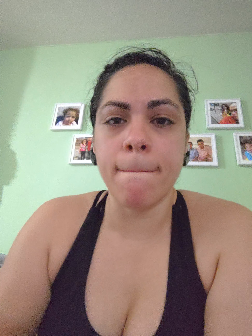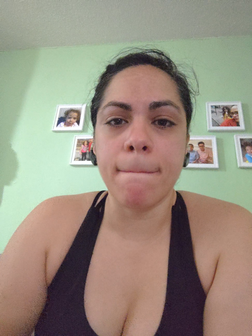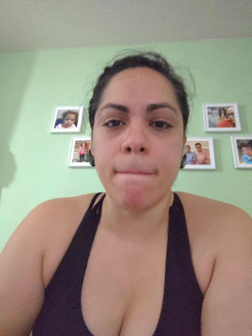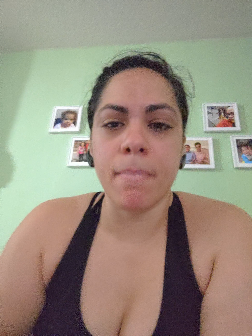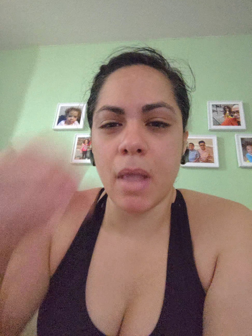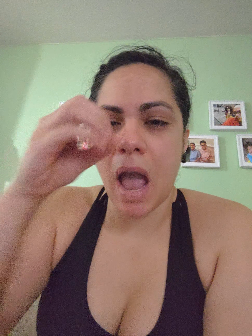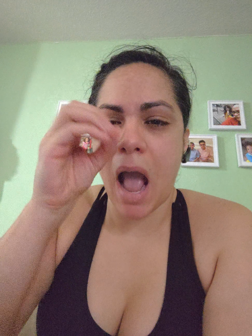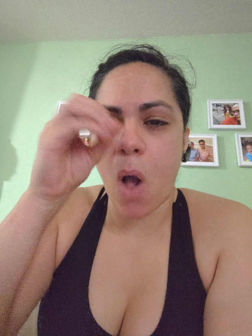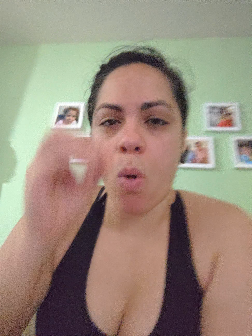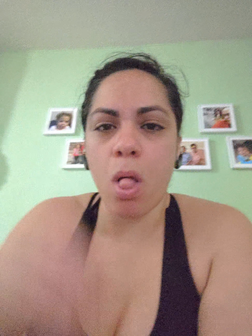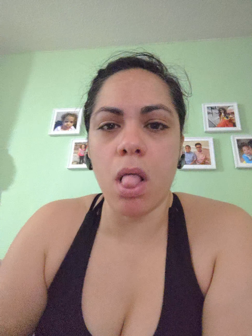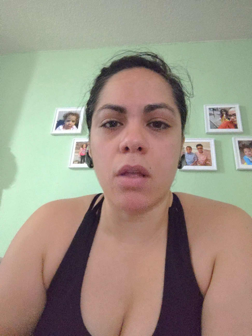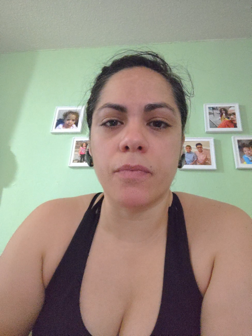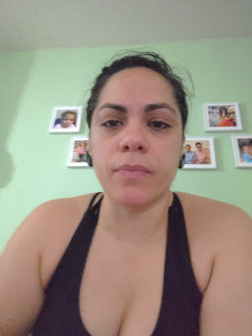owl